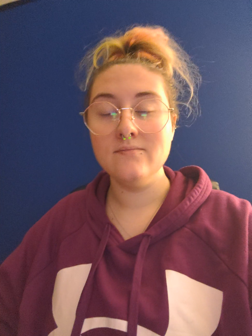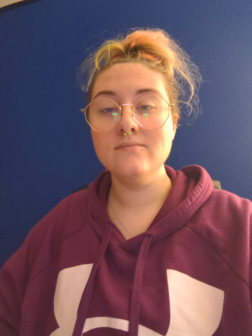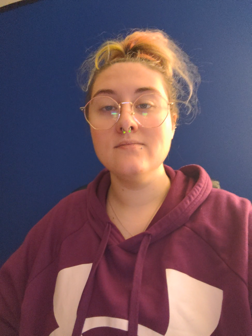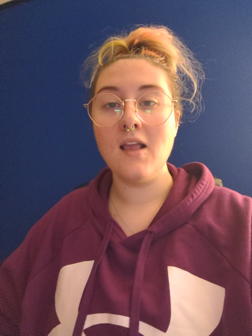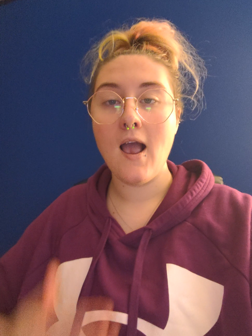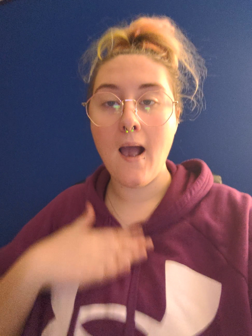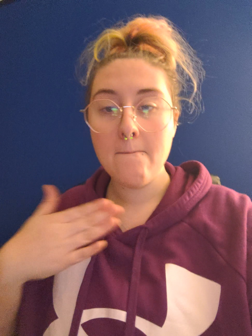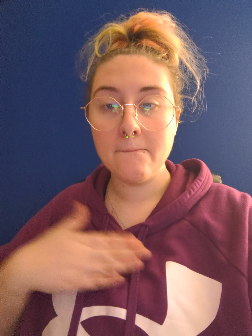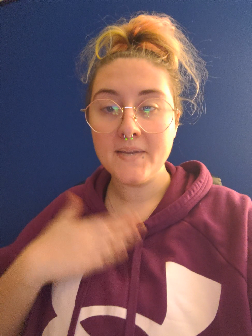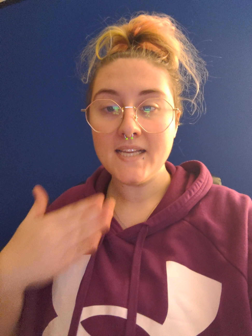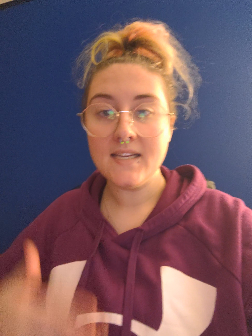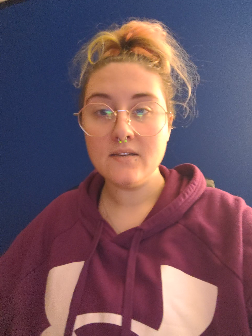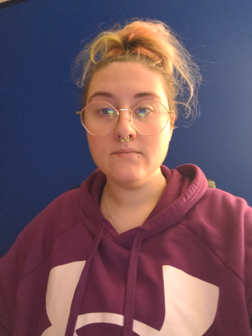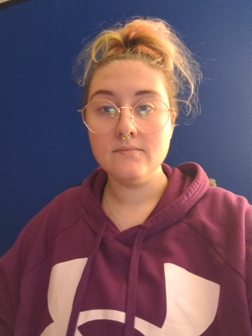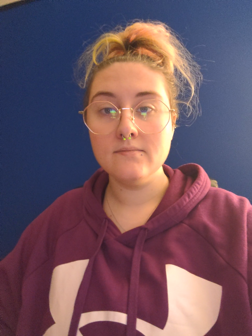happy